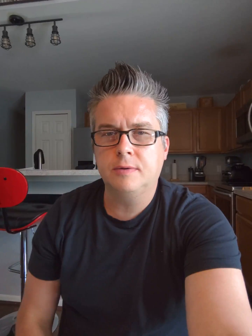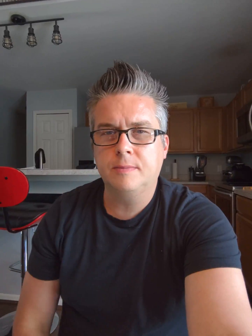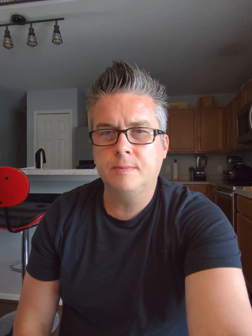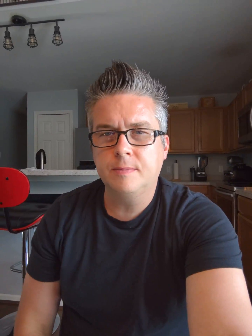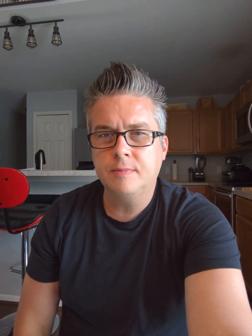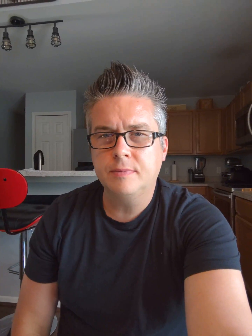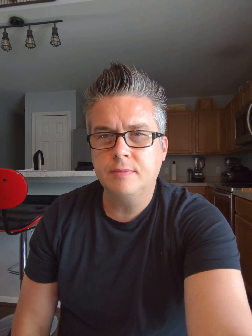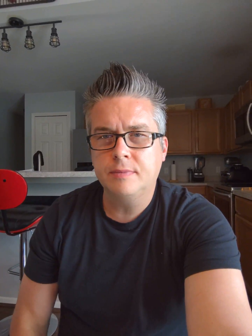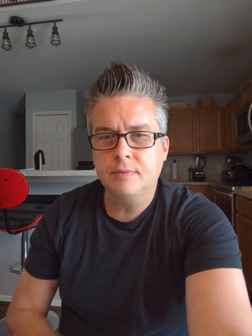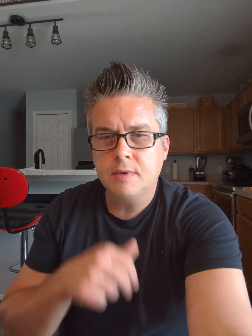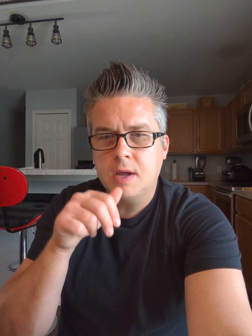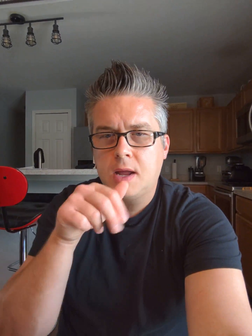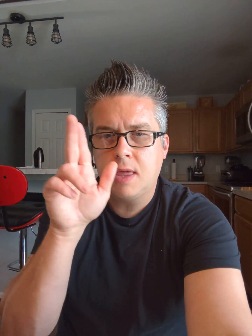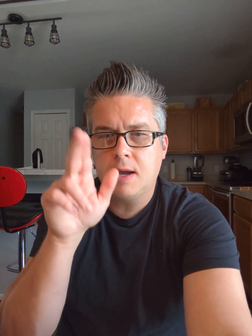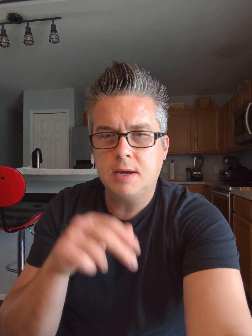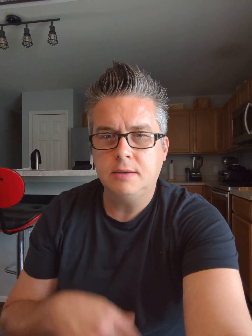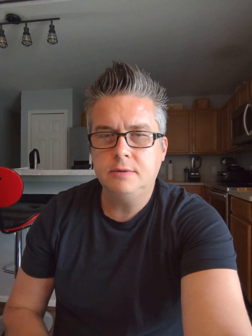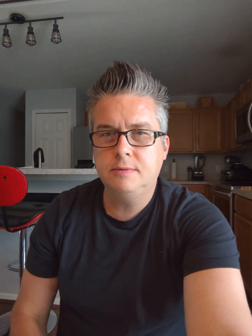lick